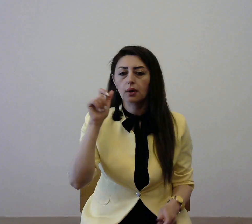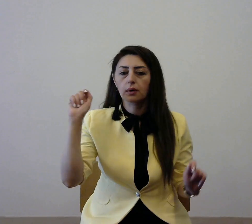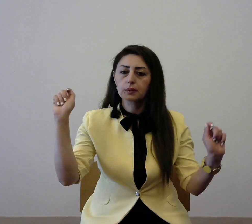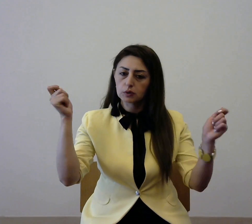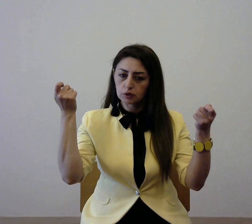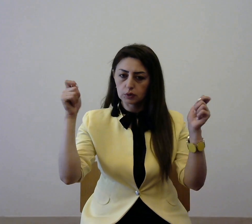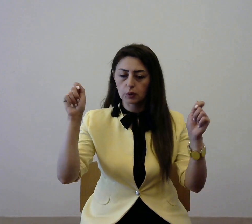toya